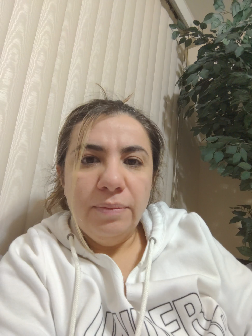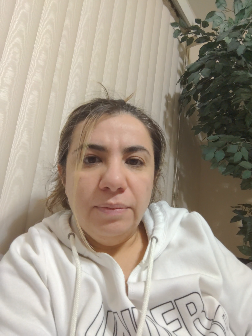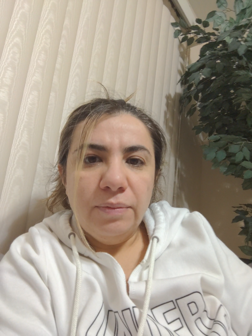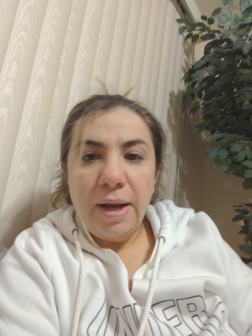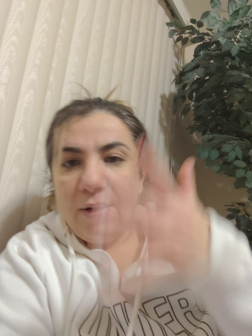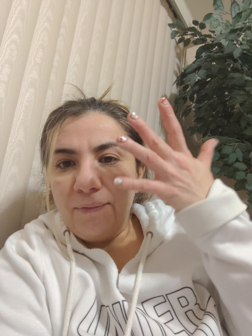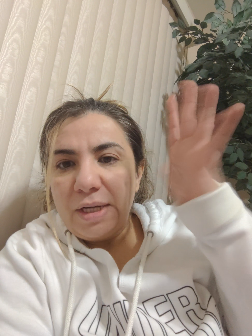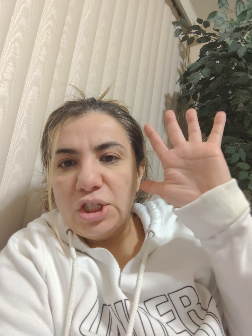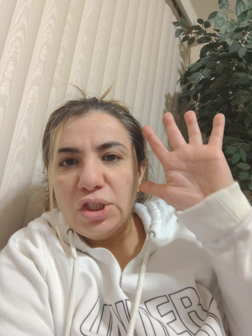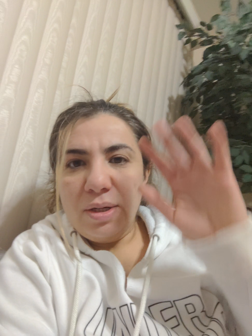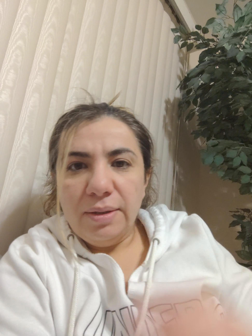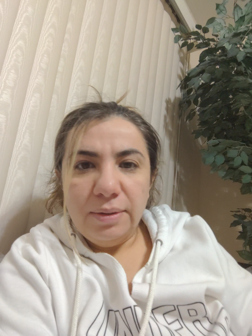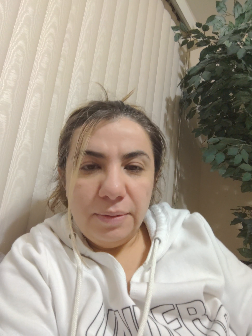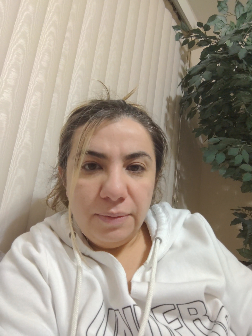finish